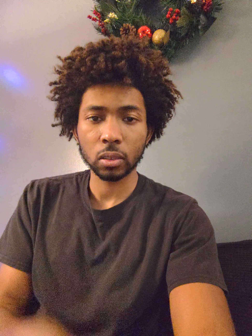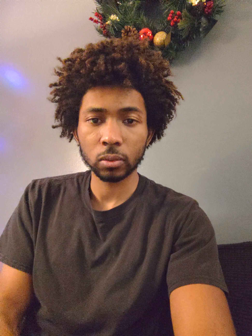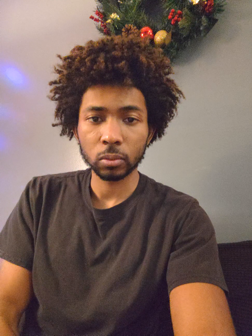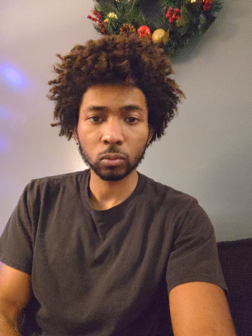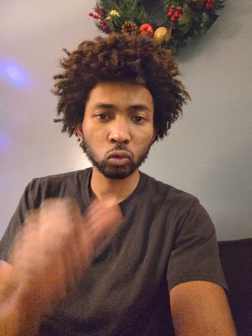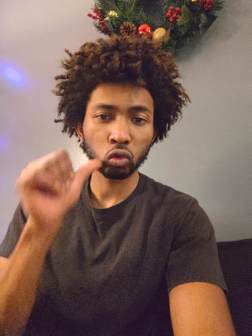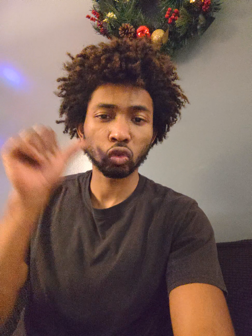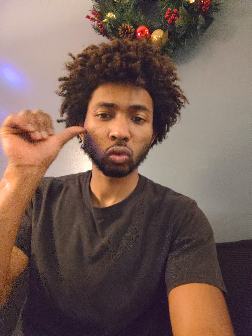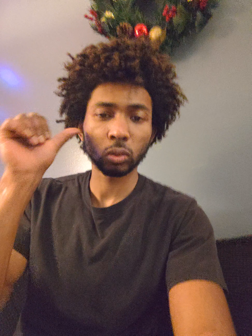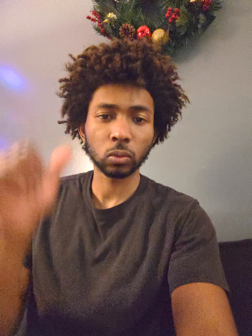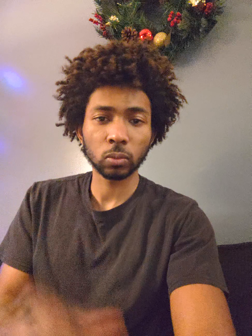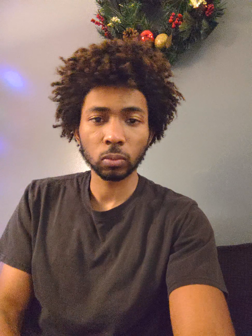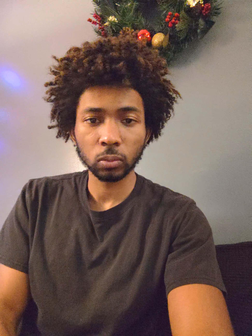yesterday